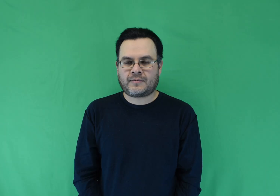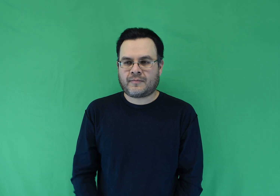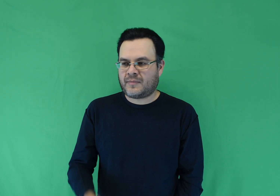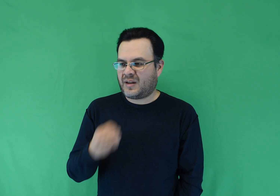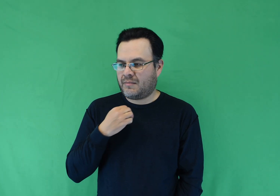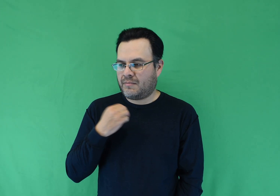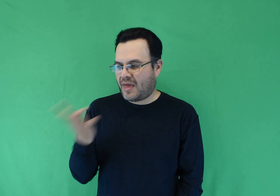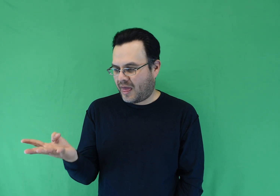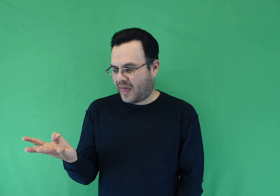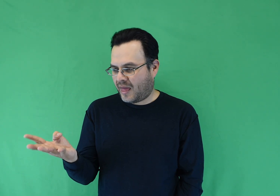vómito